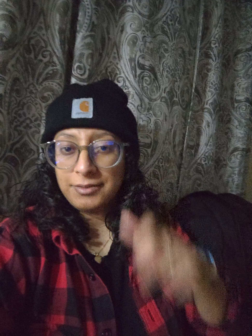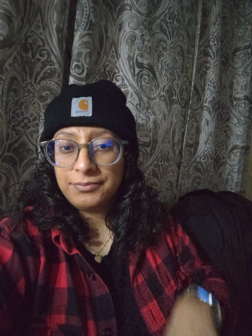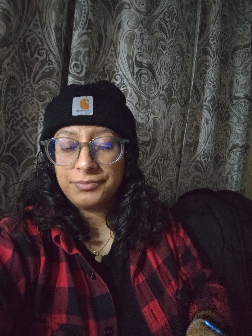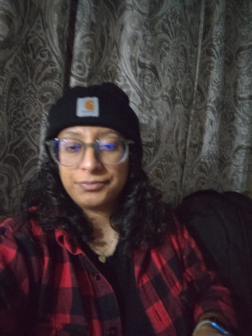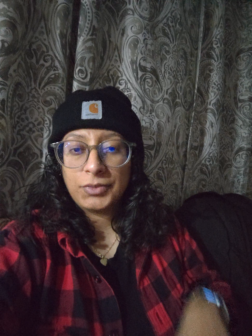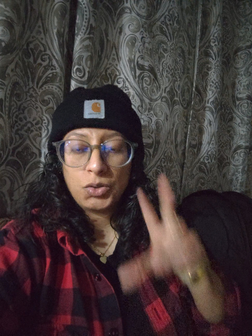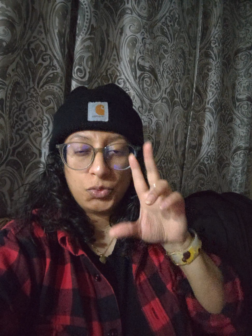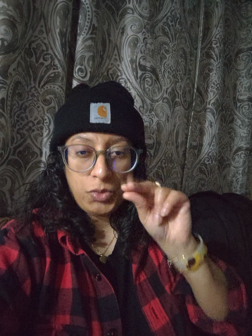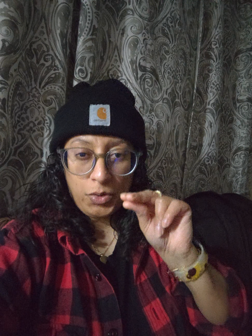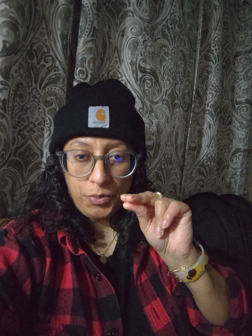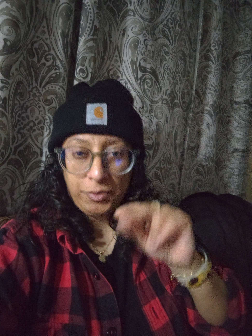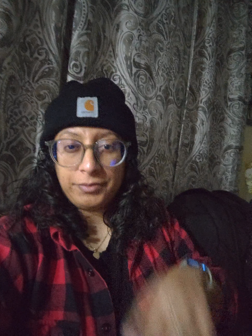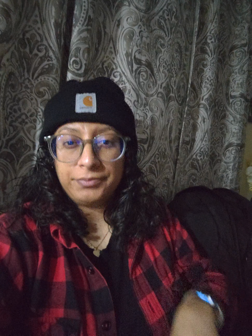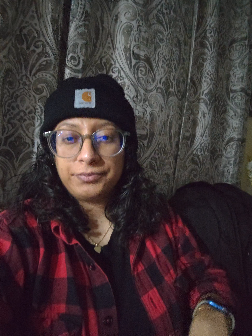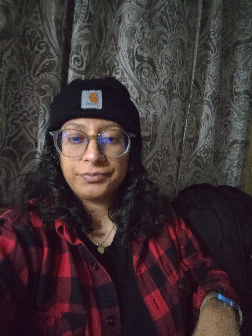no